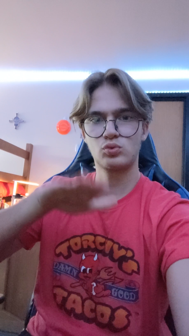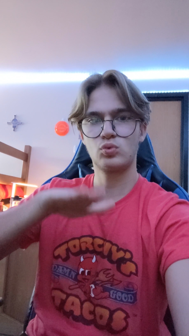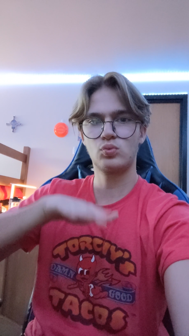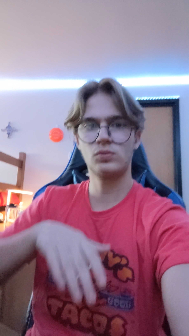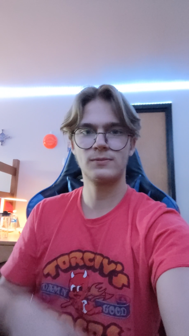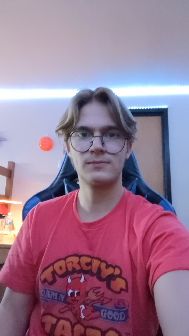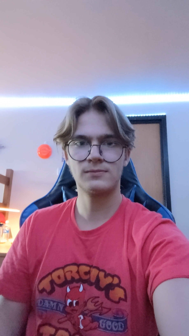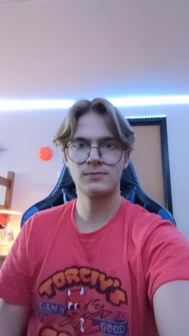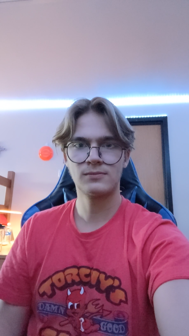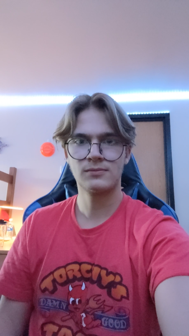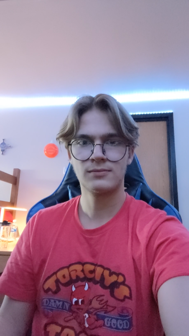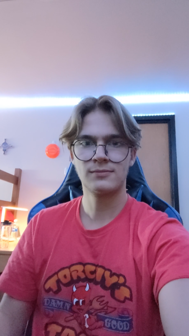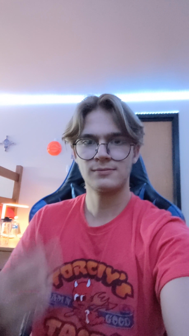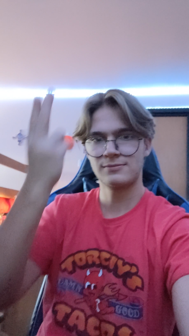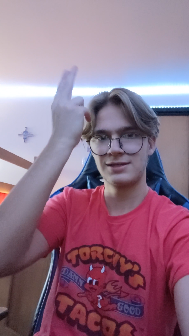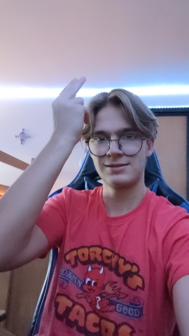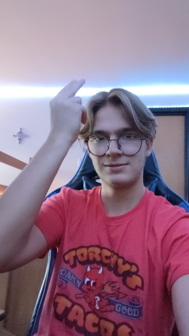bunny